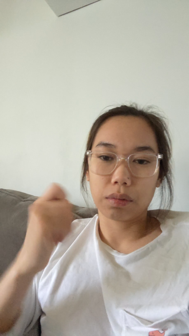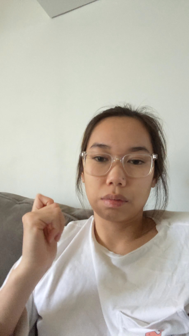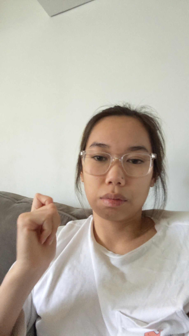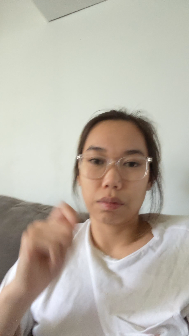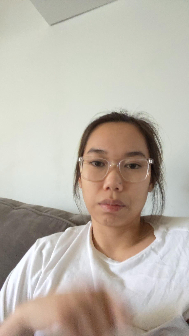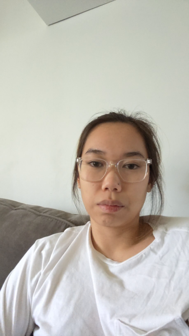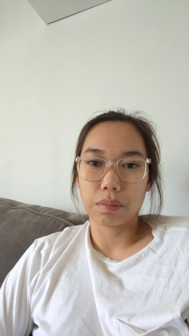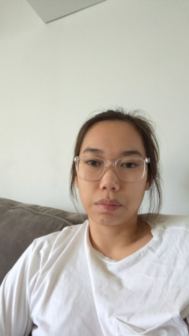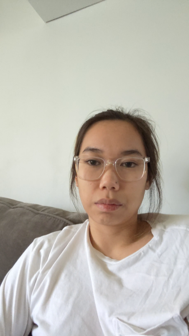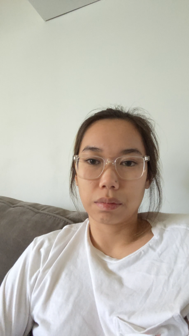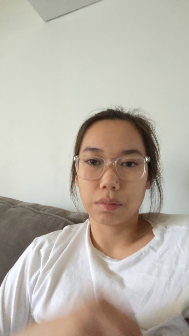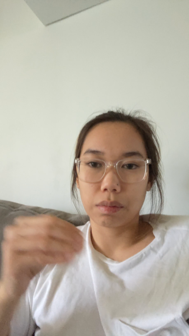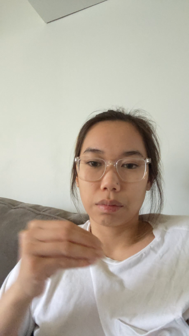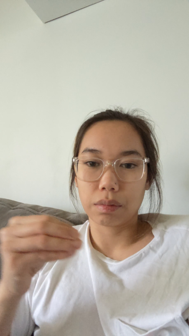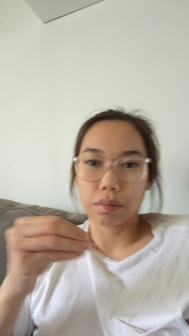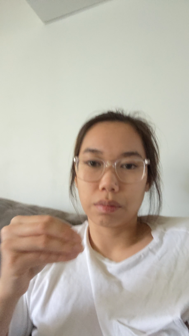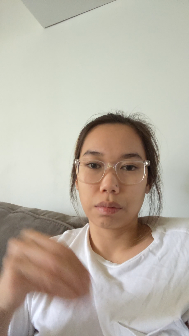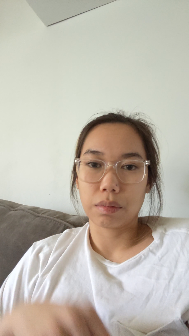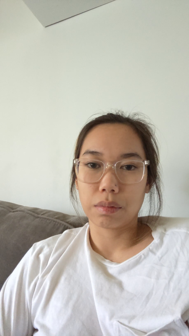more